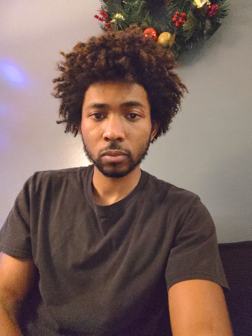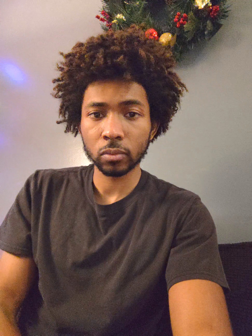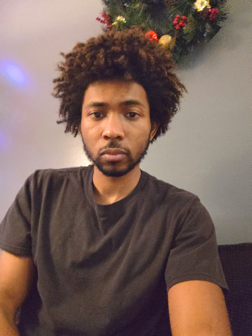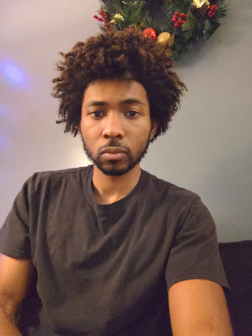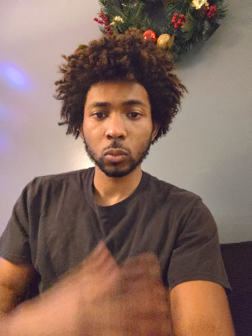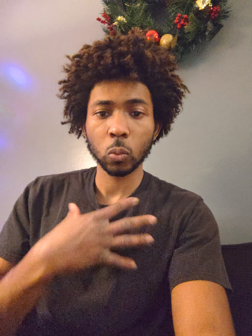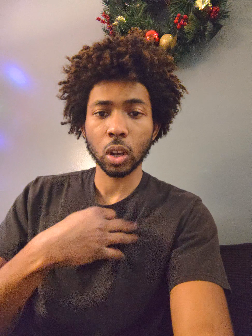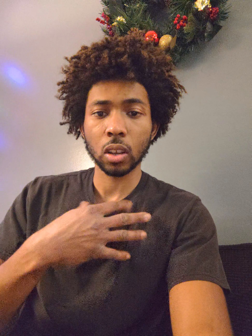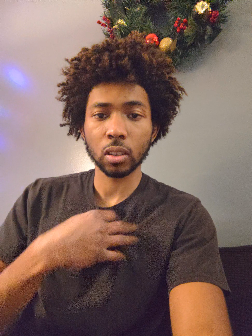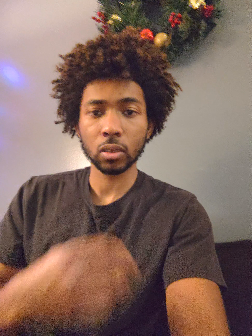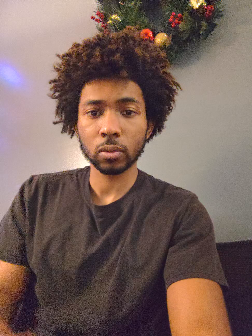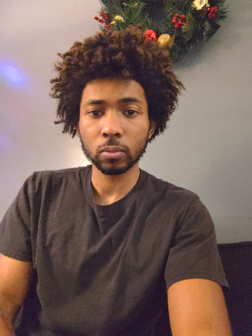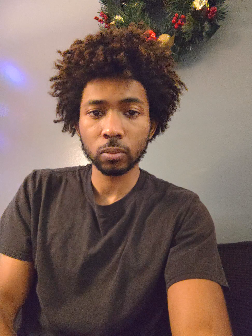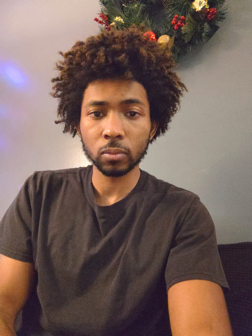white